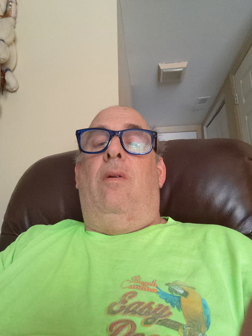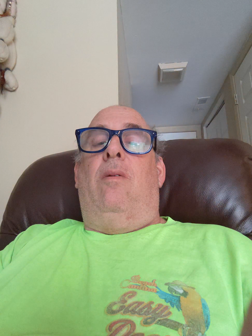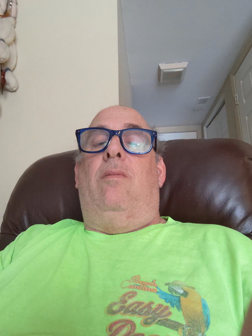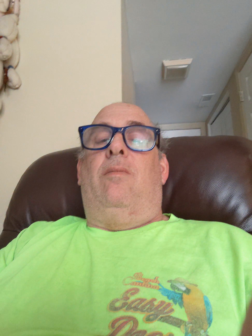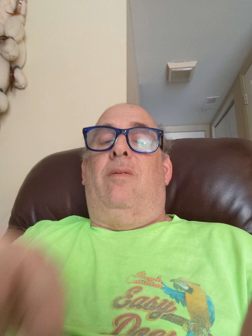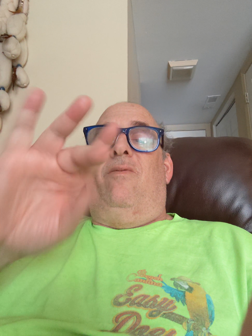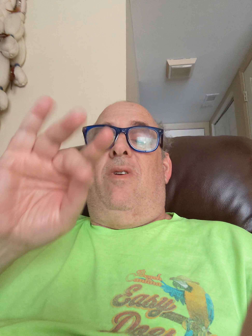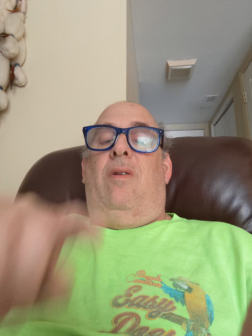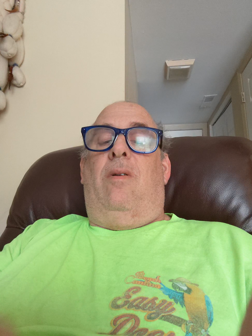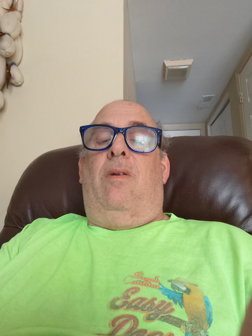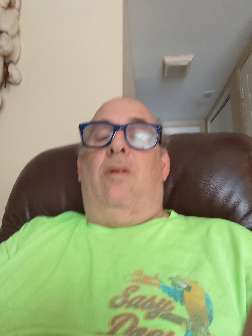find